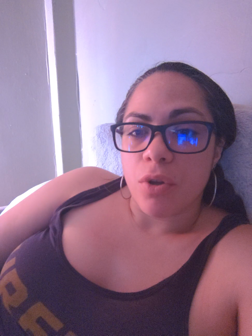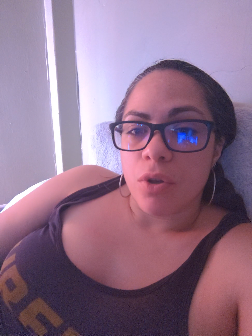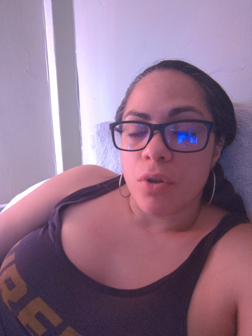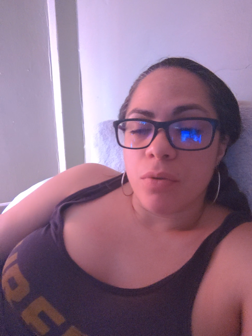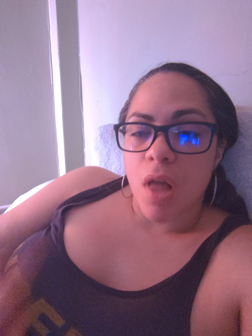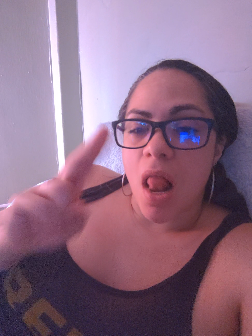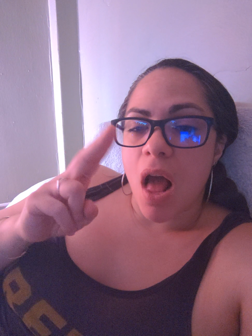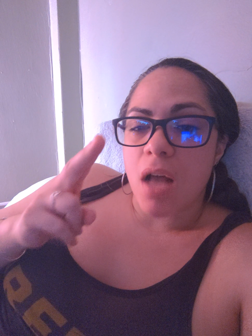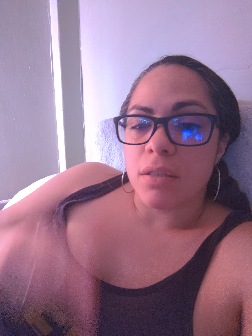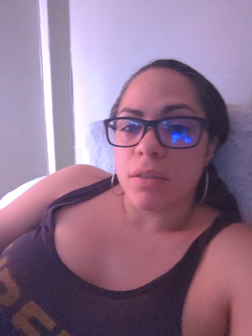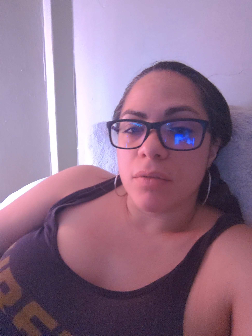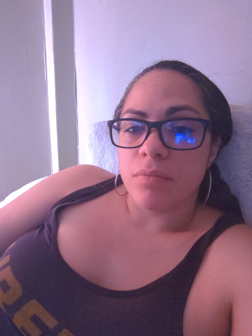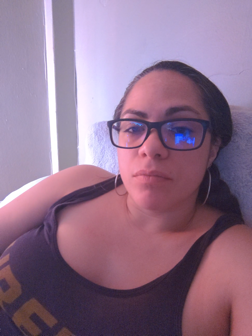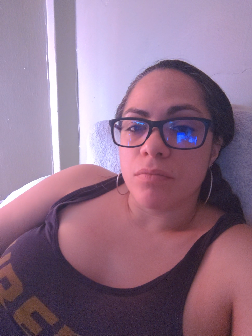closet